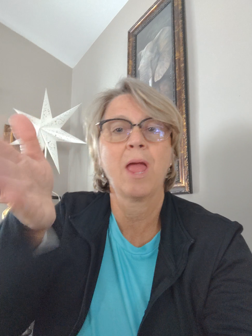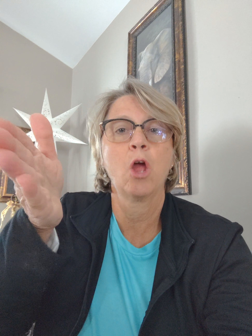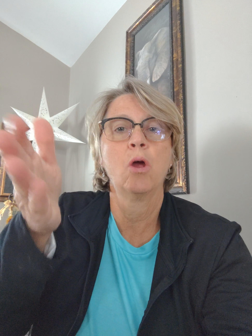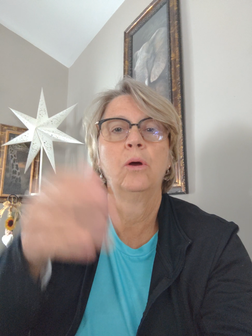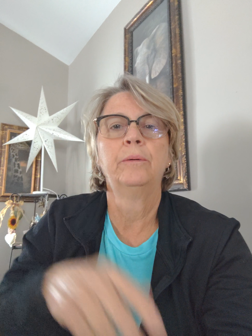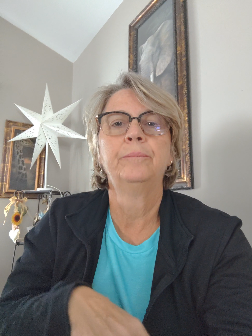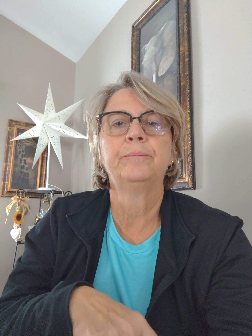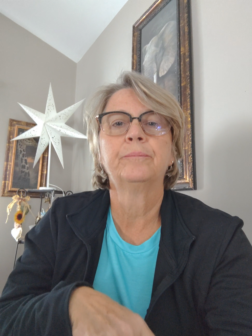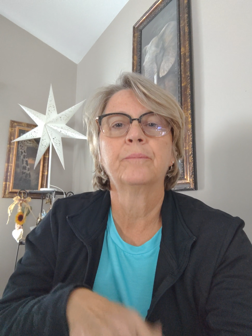there